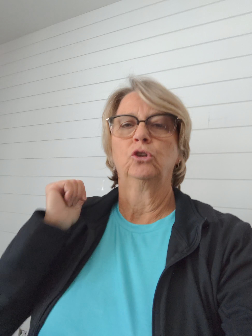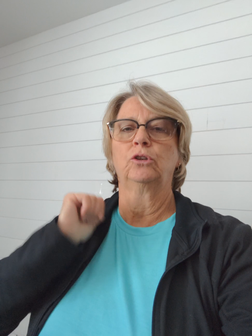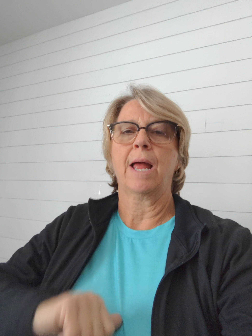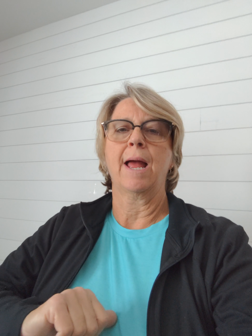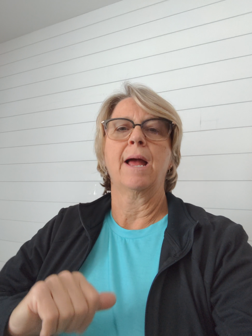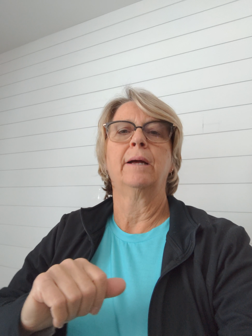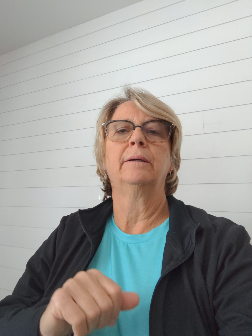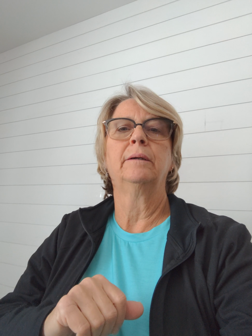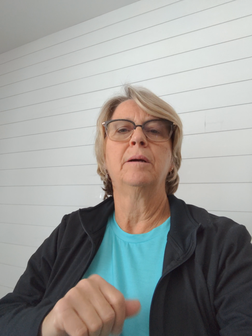jacket